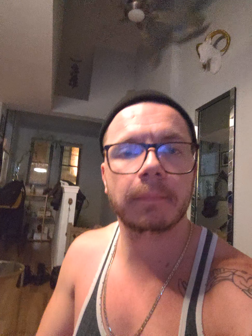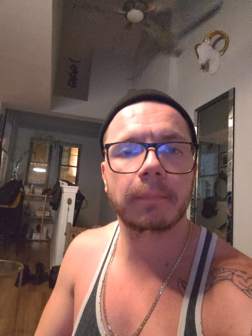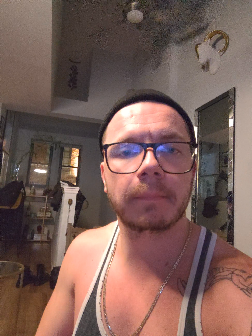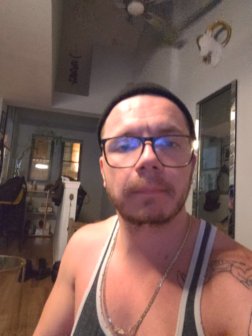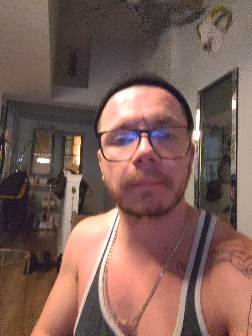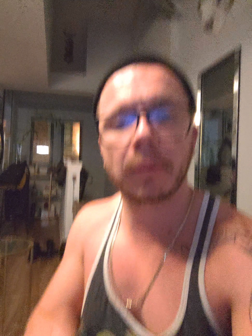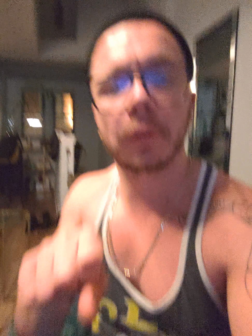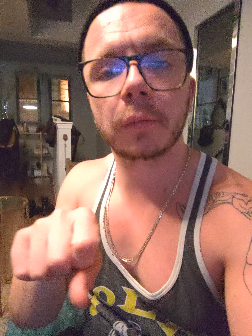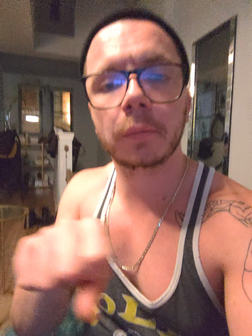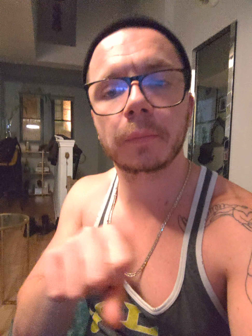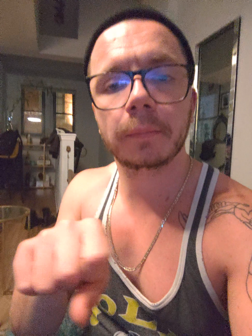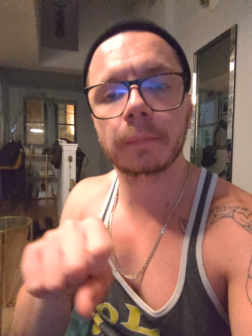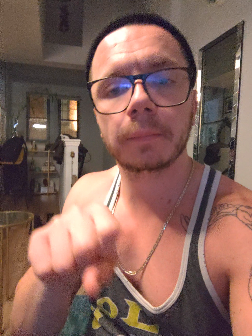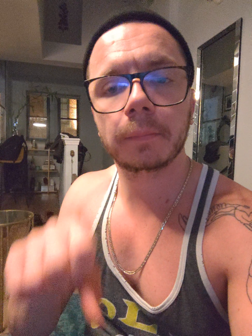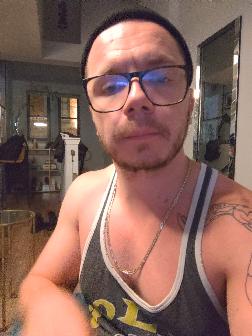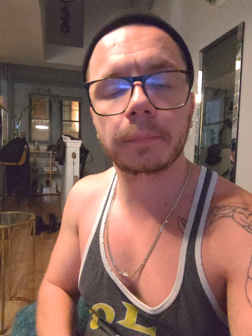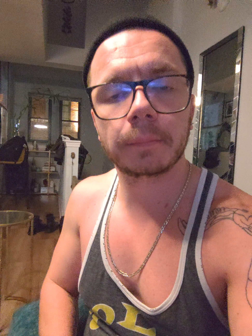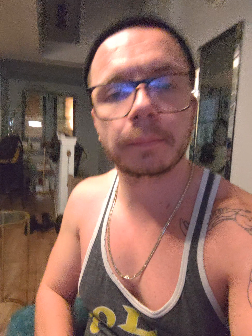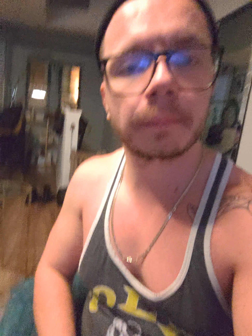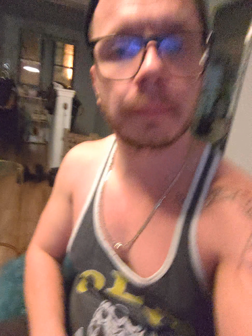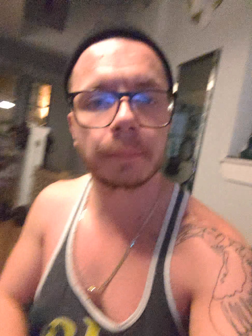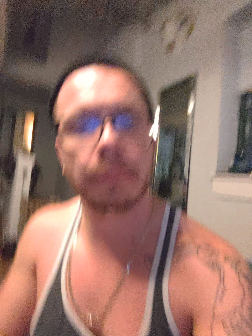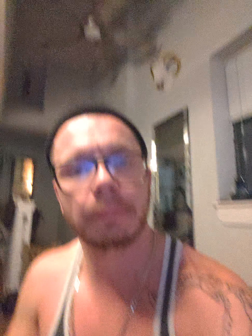shoe